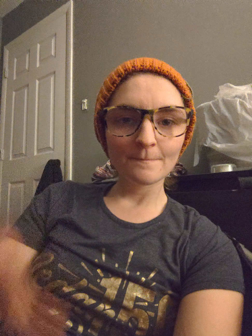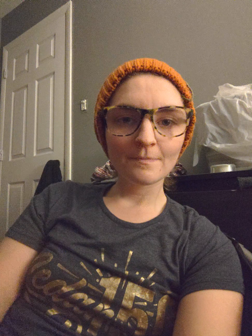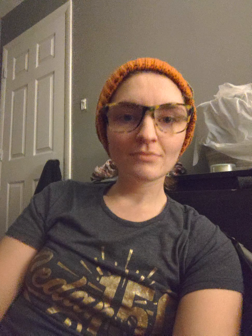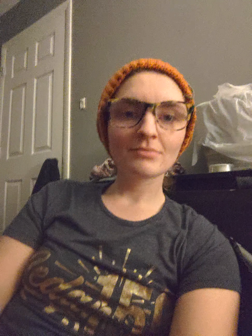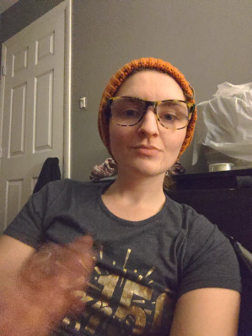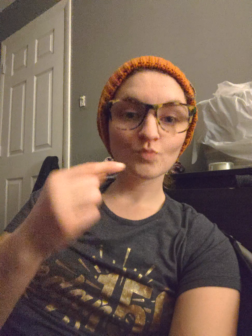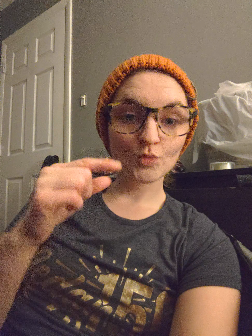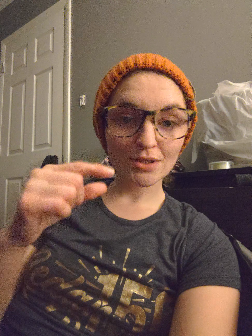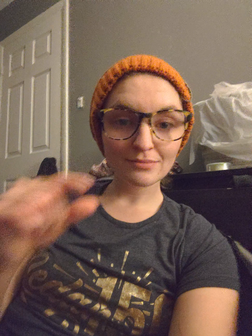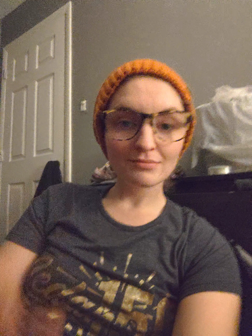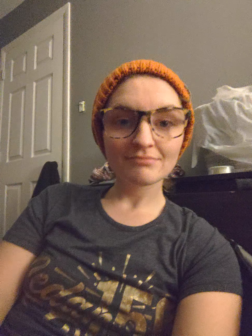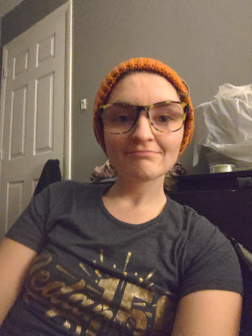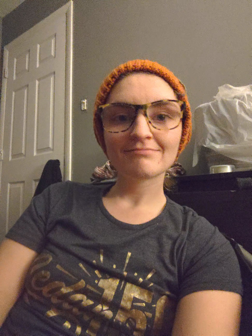green